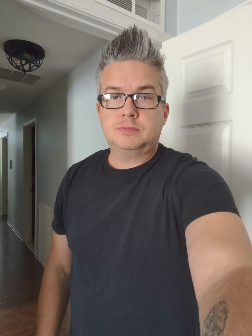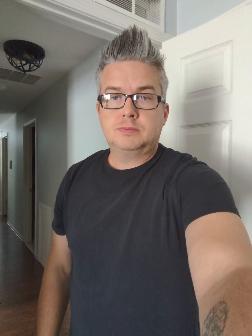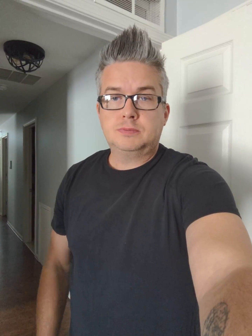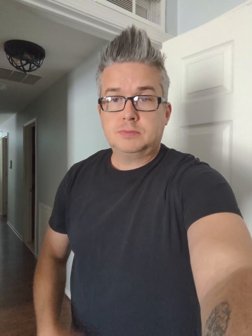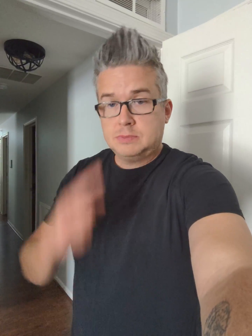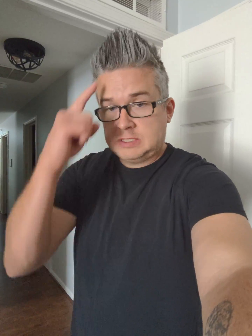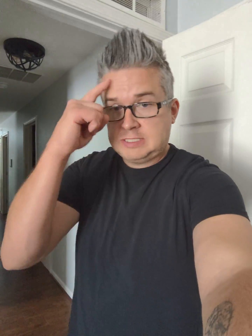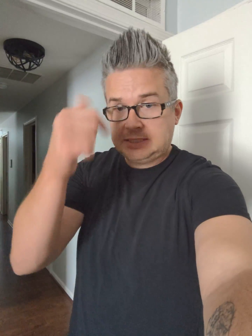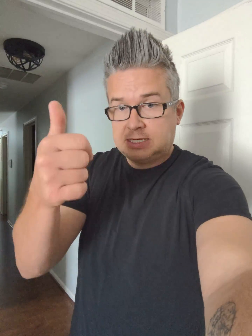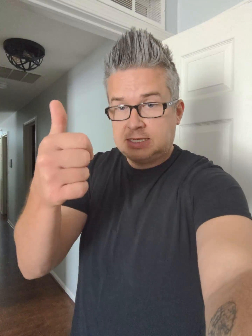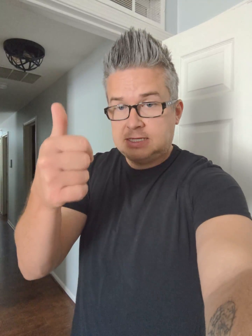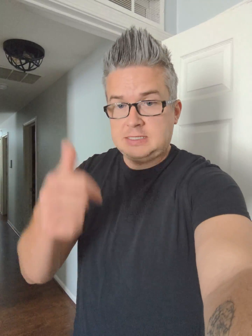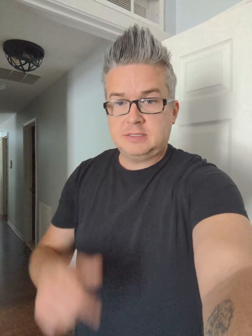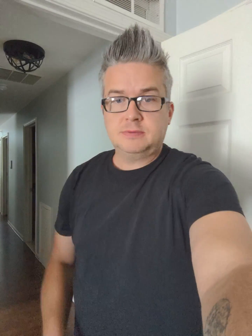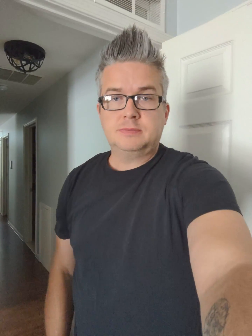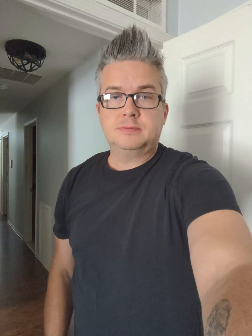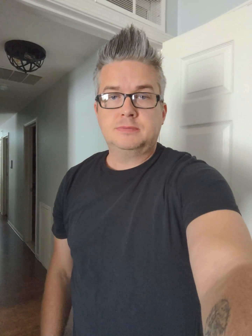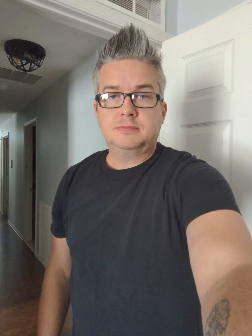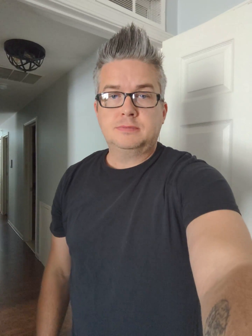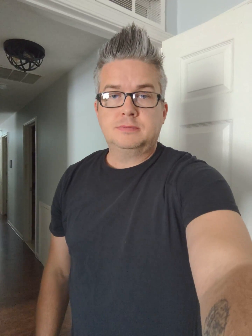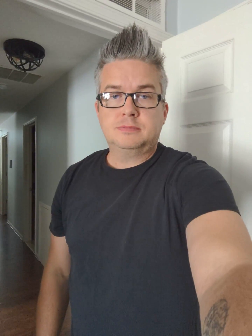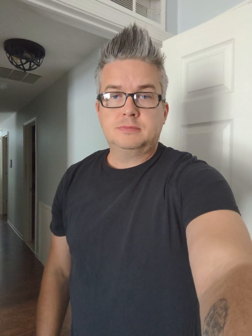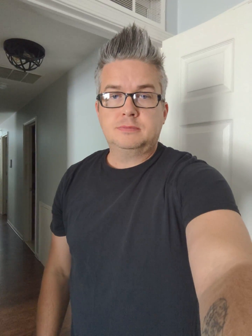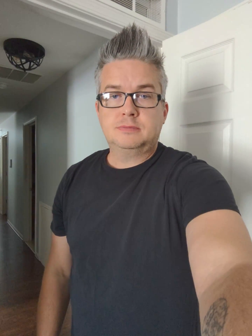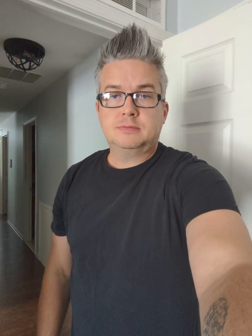dime